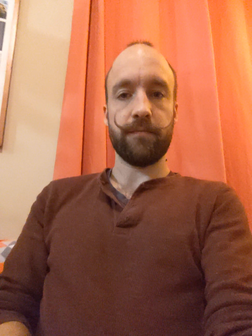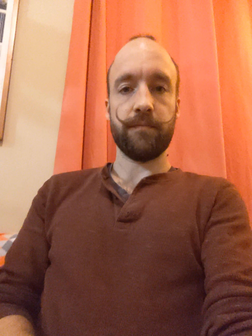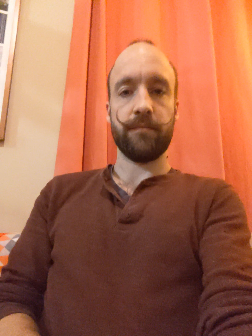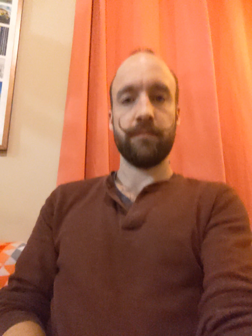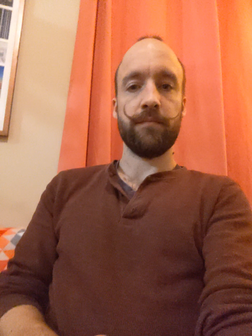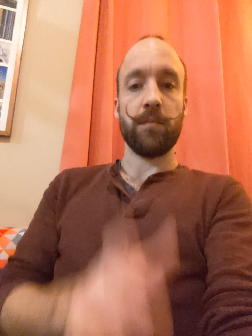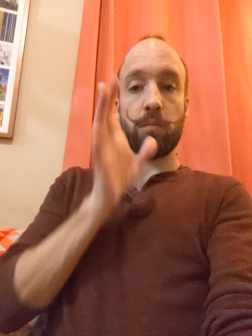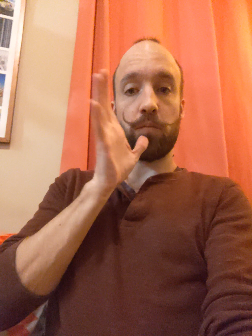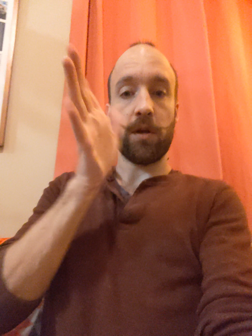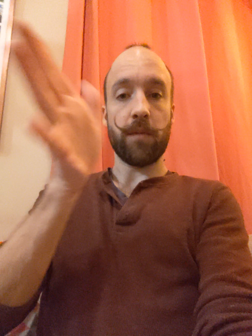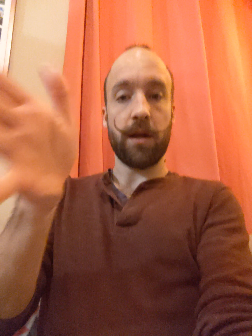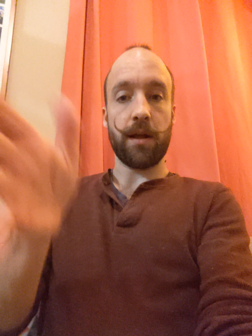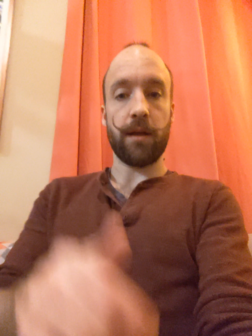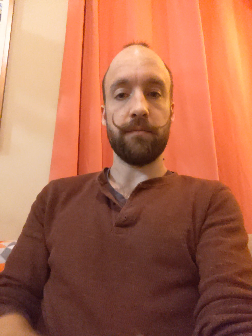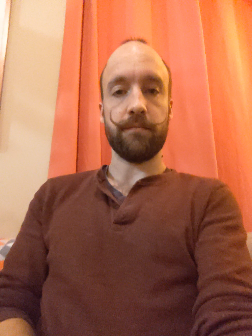grandma